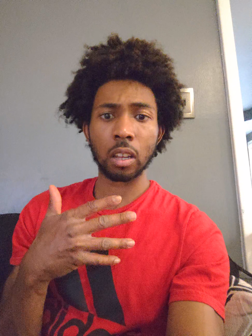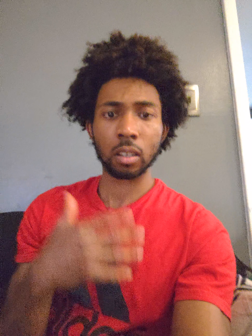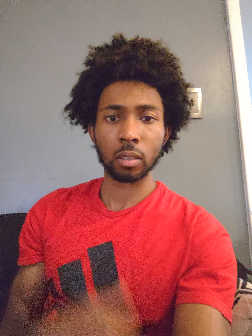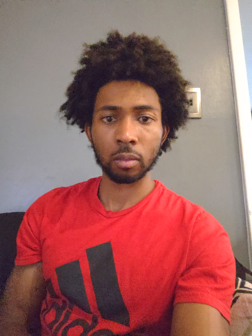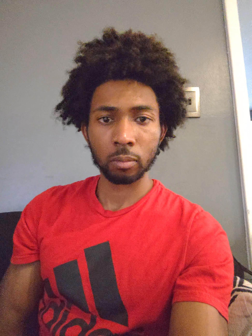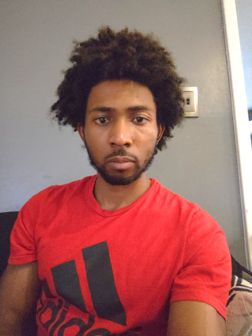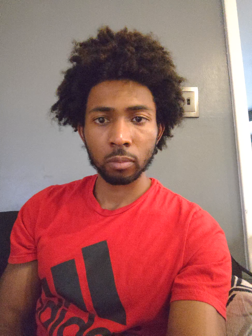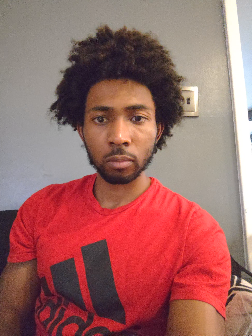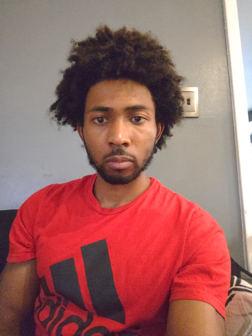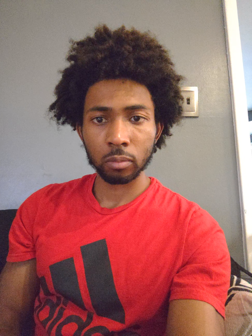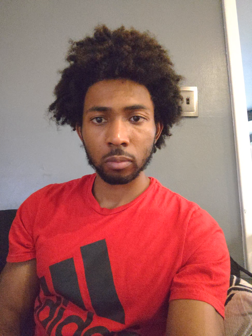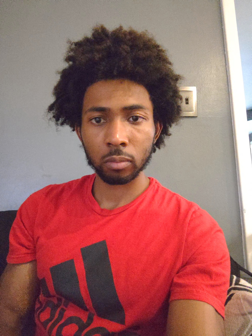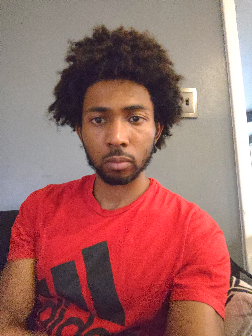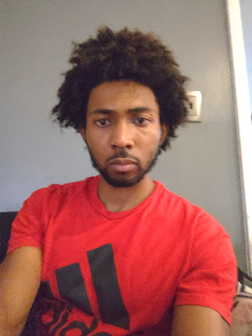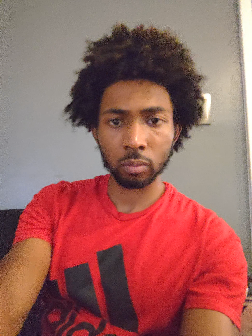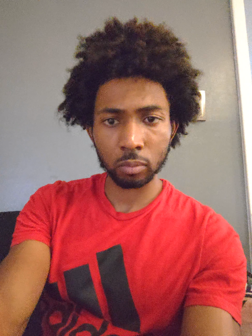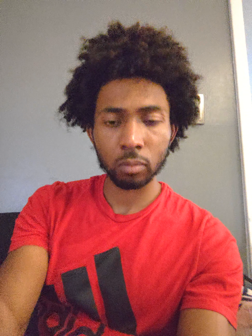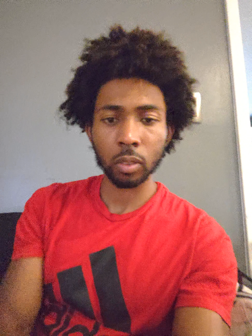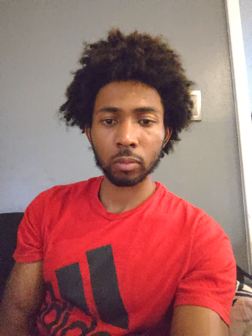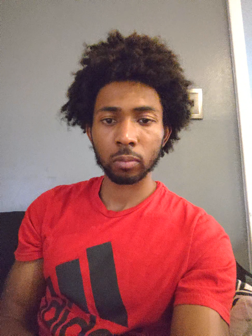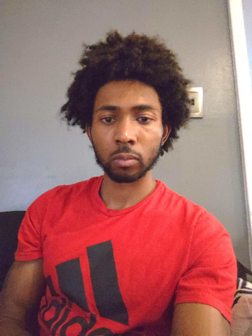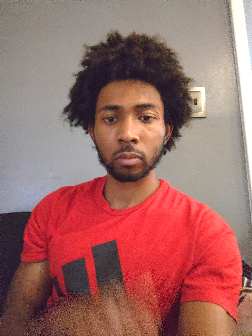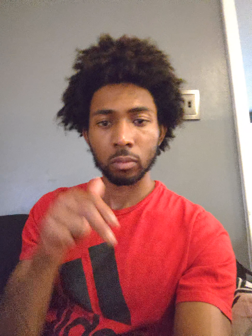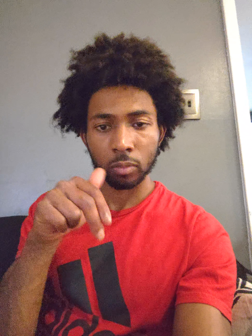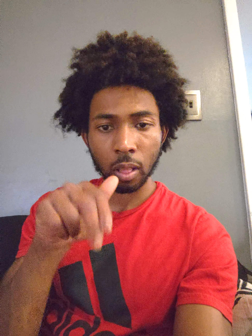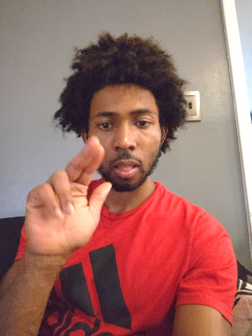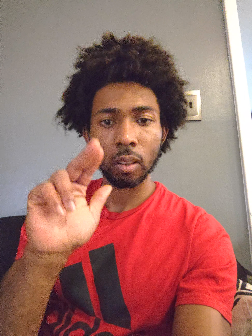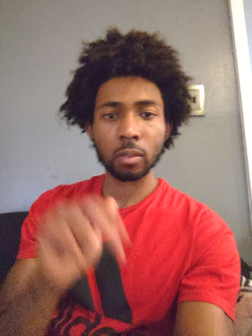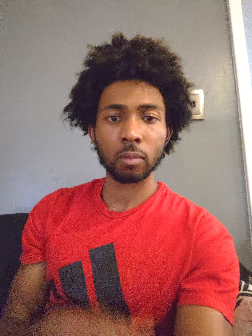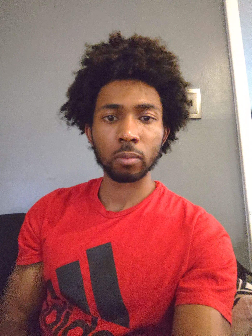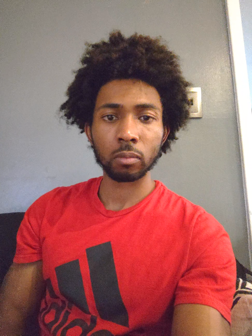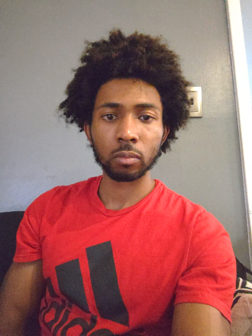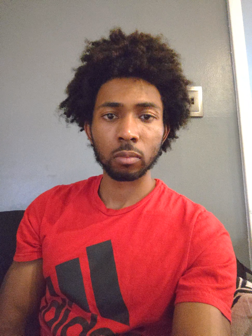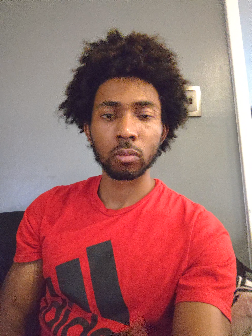lick